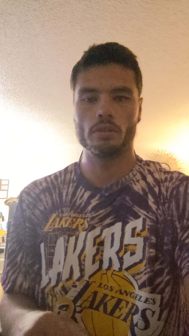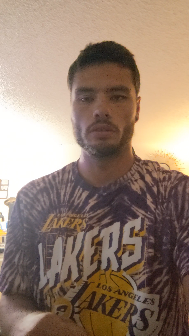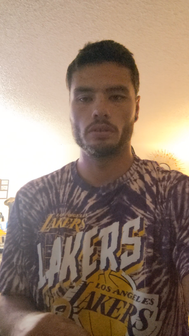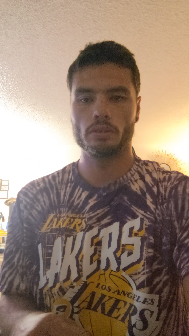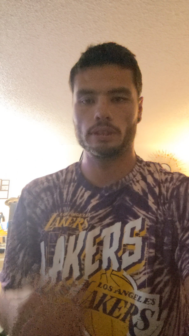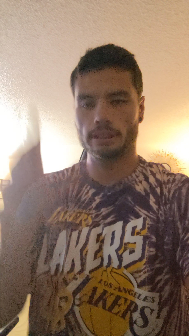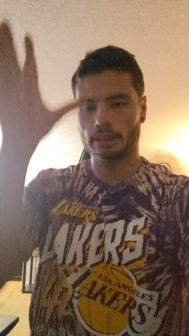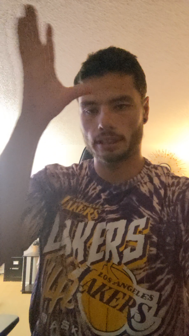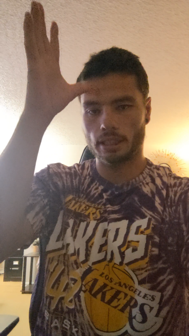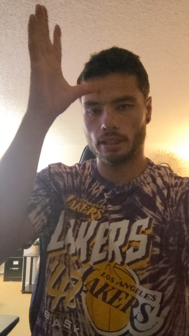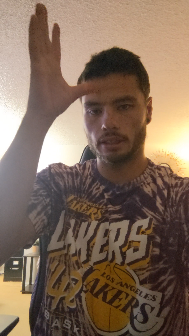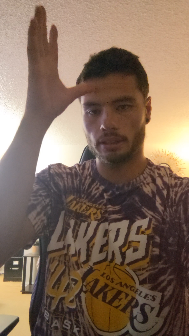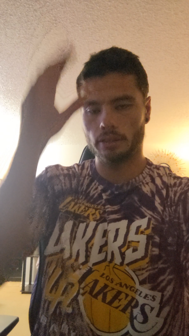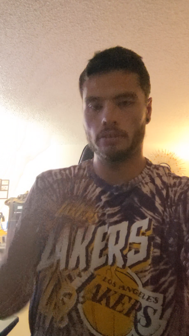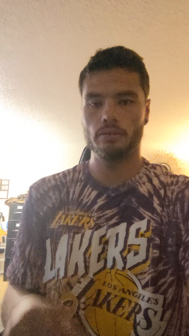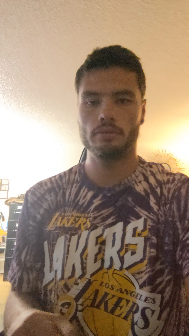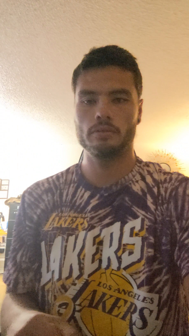daddy